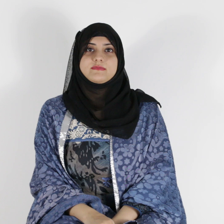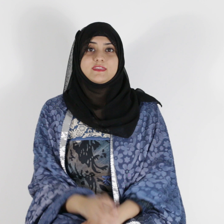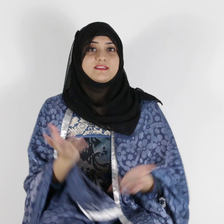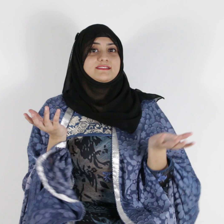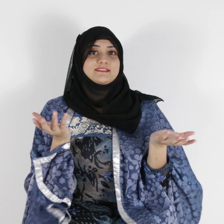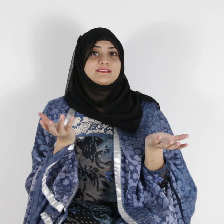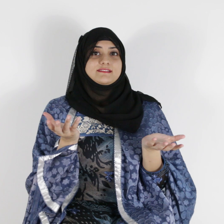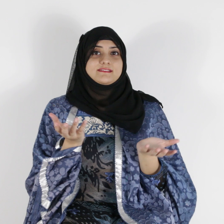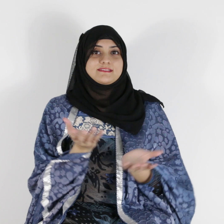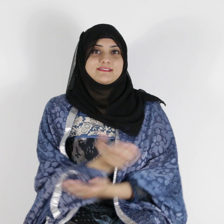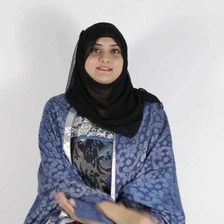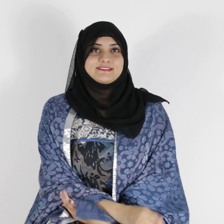surprise